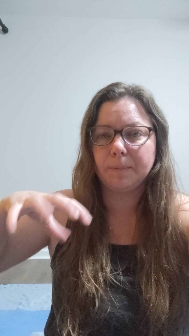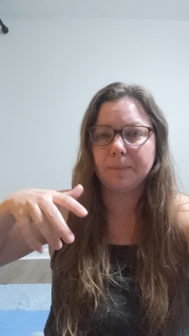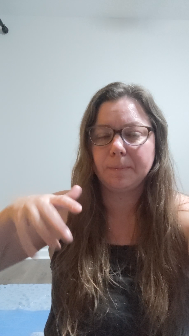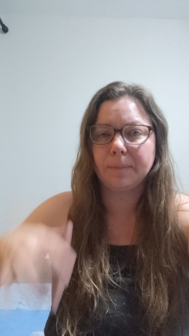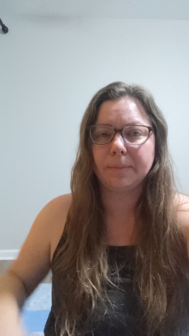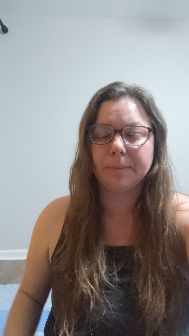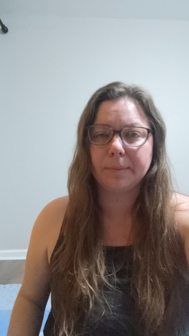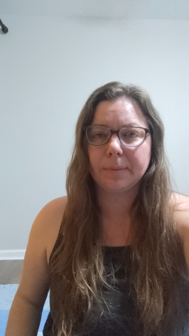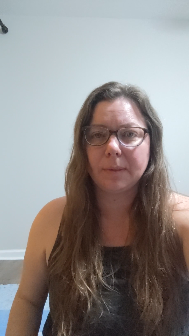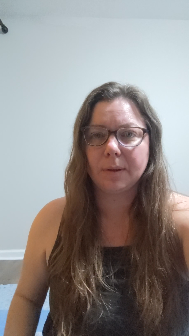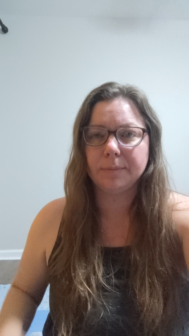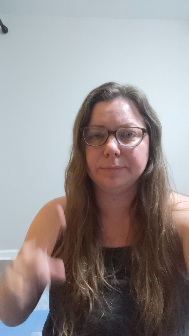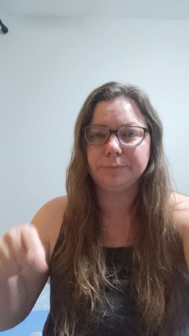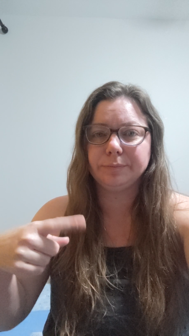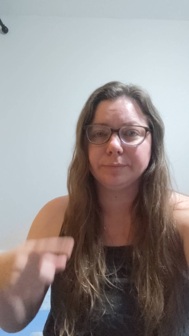about